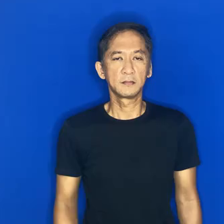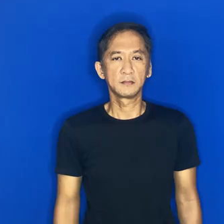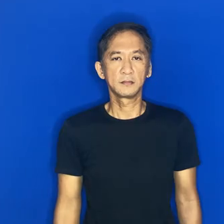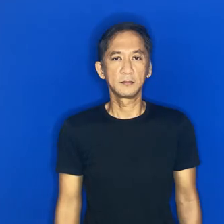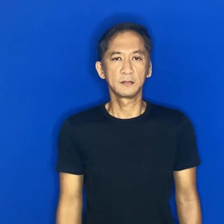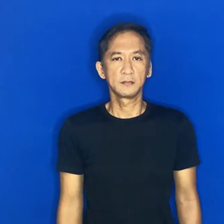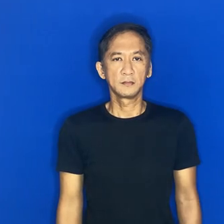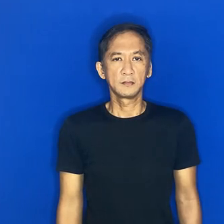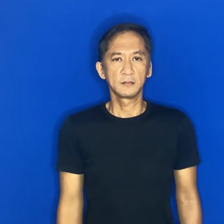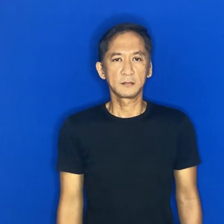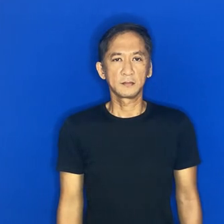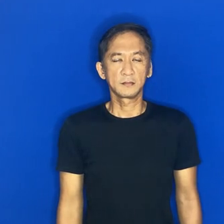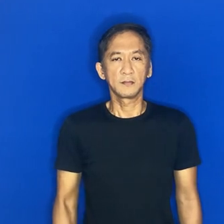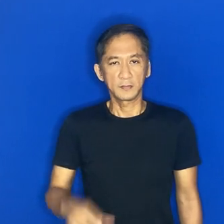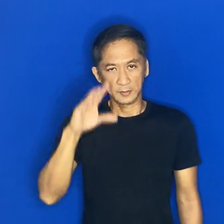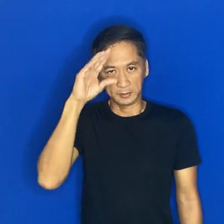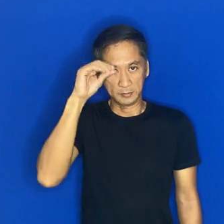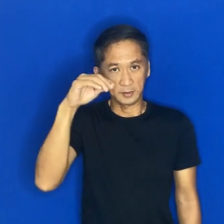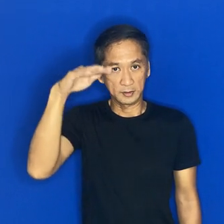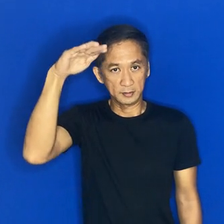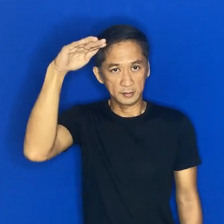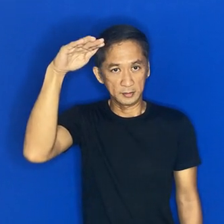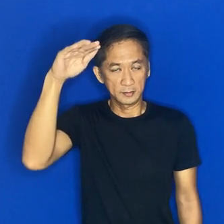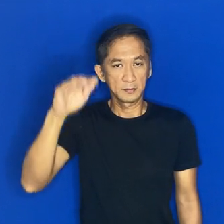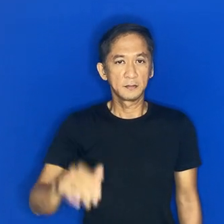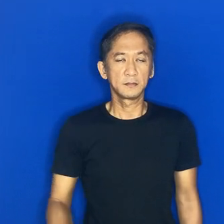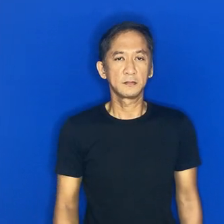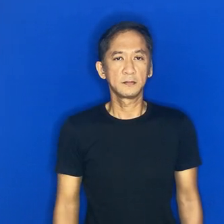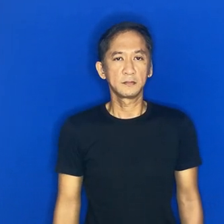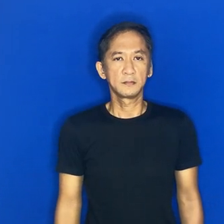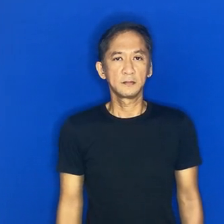man